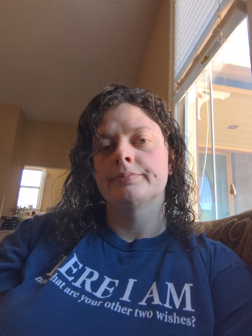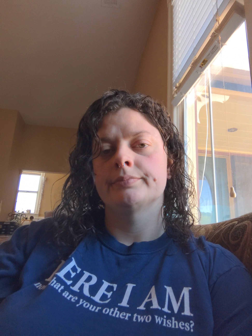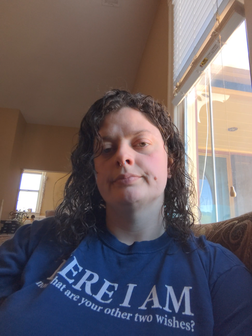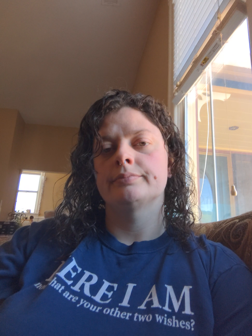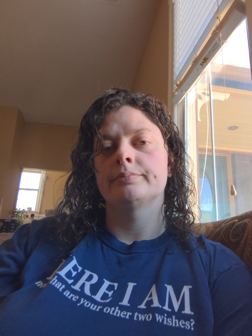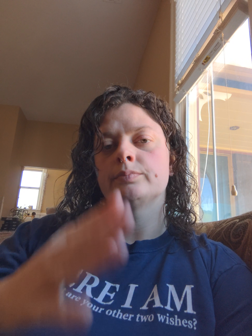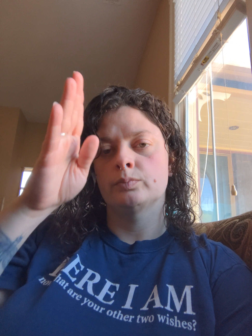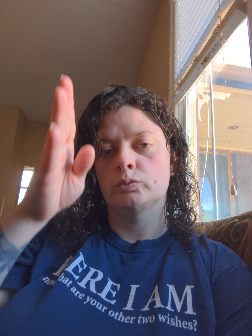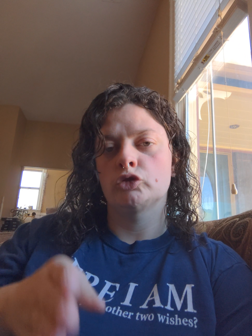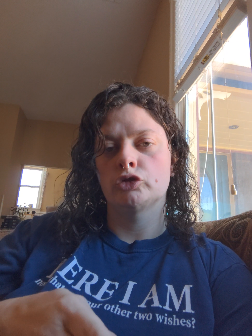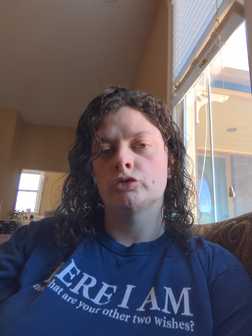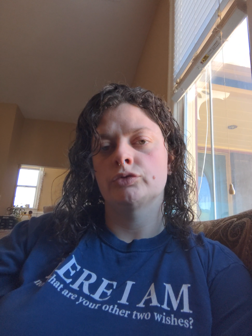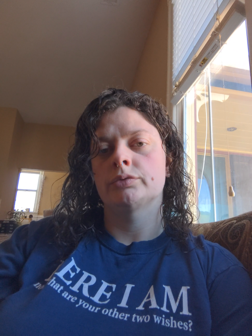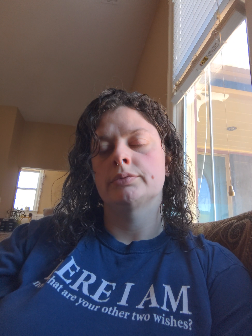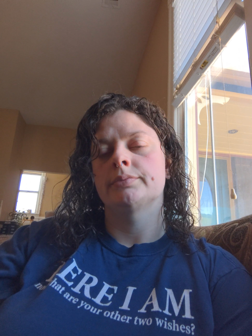person